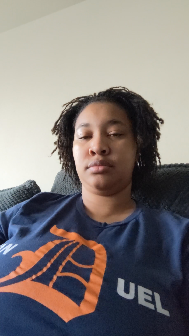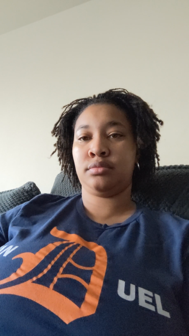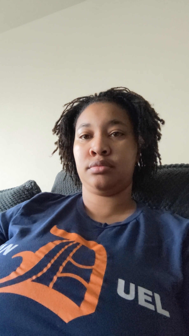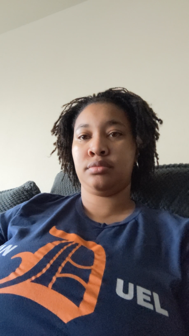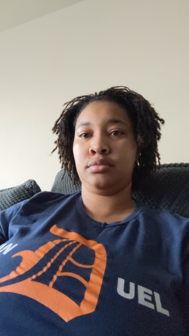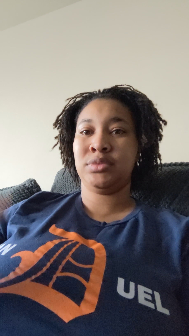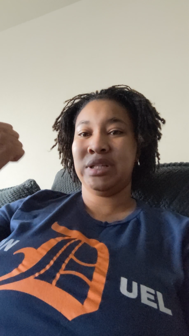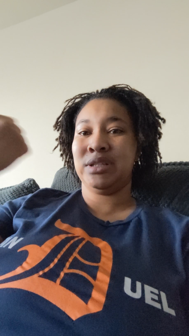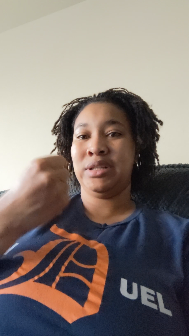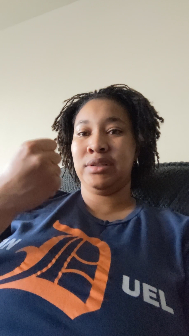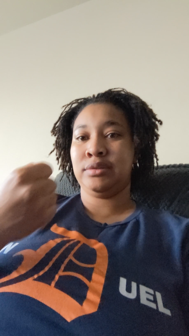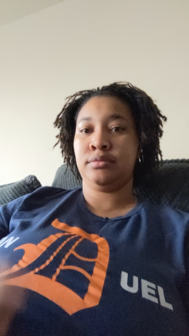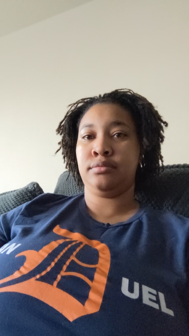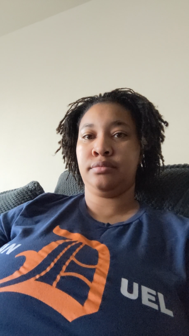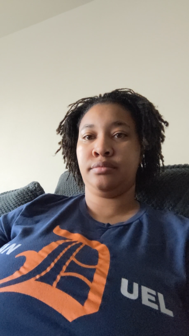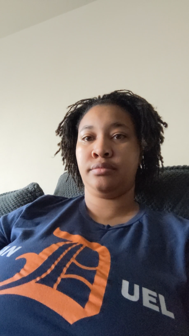hit